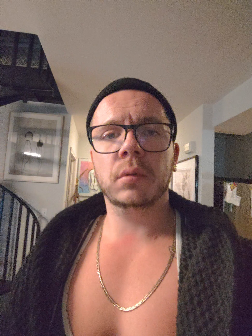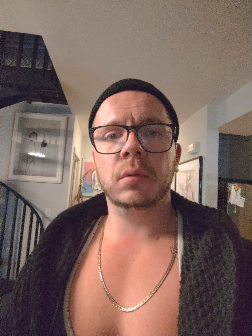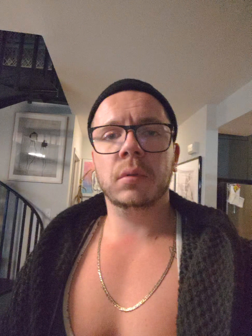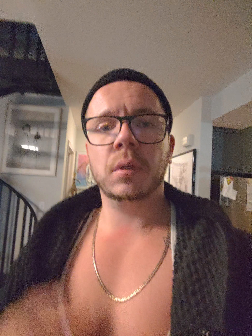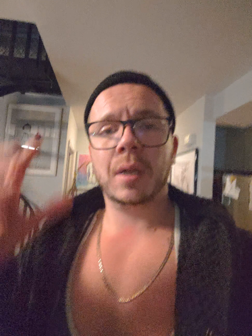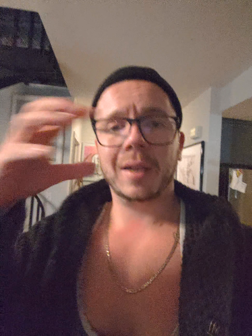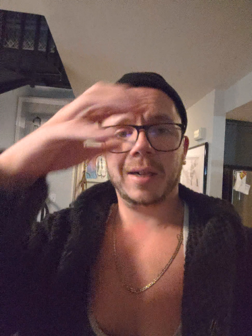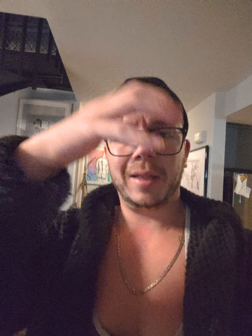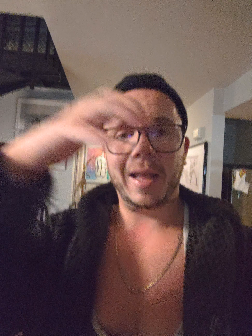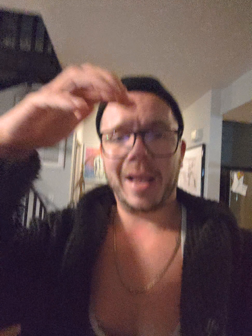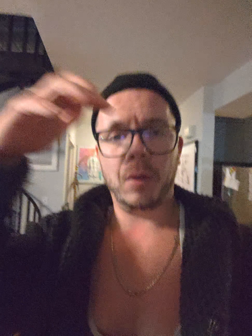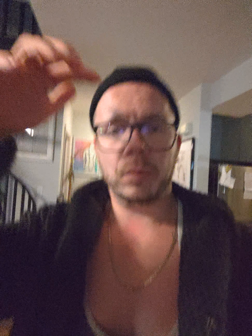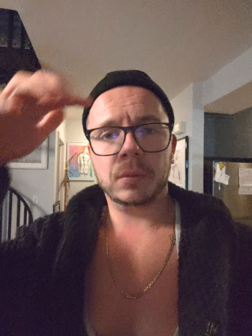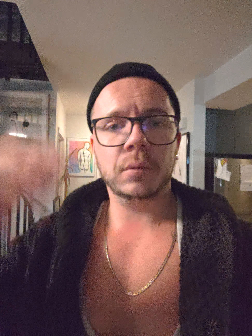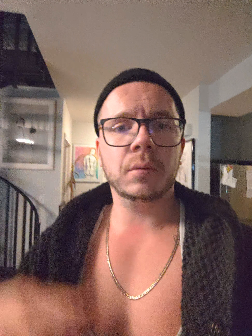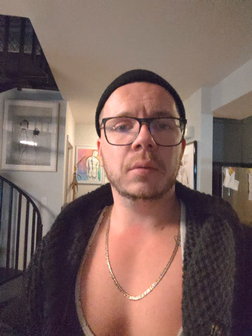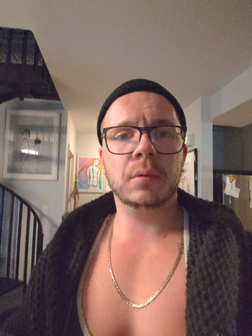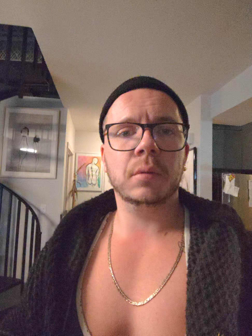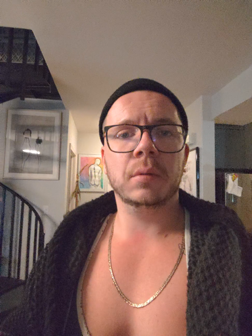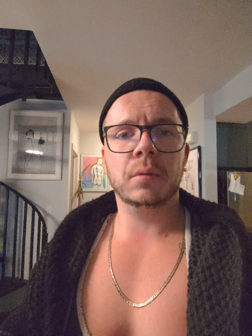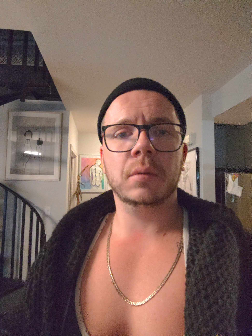cloud